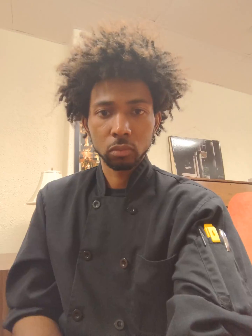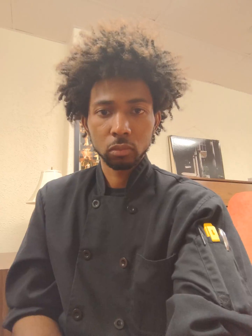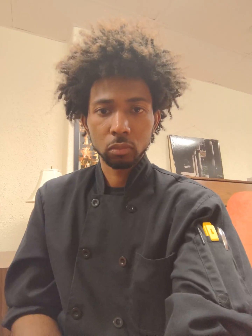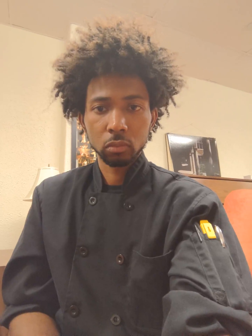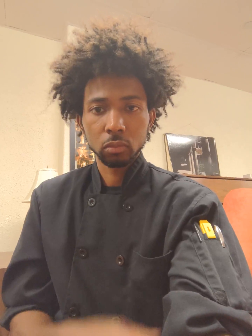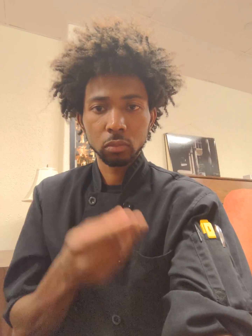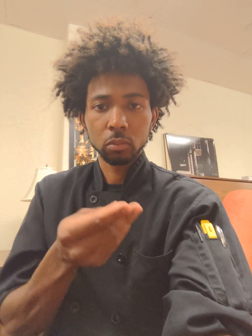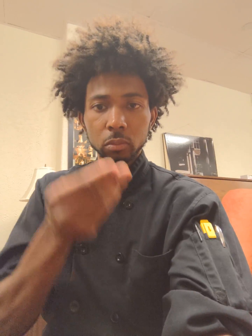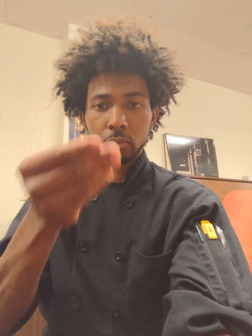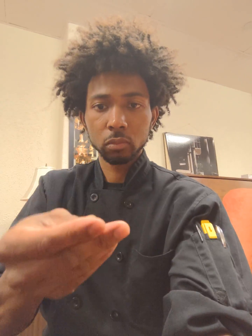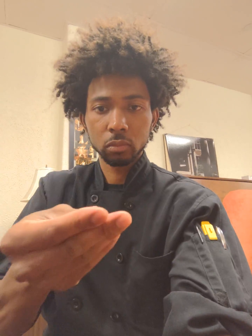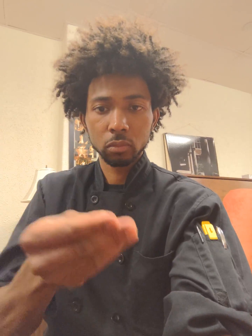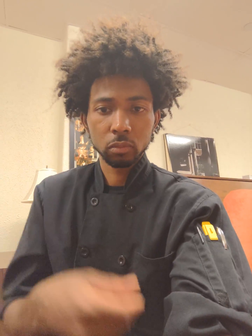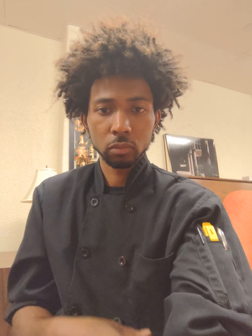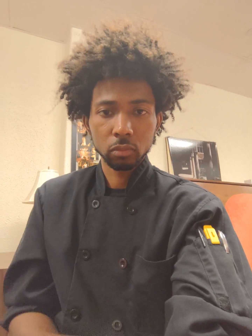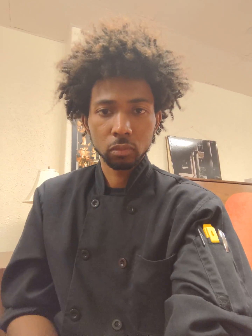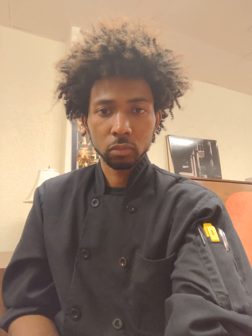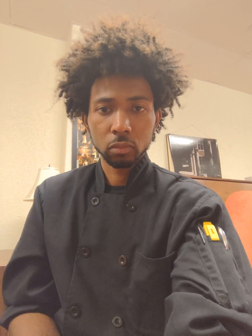buy